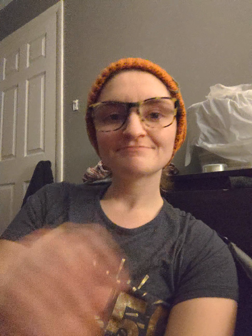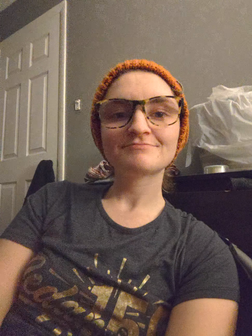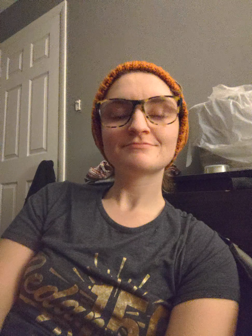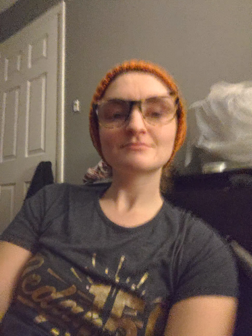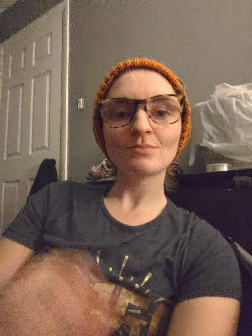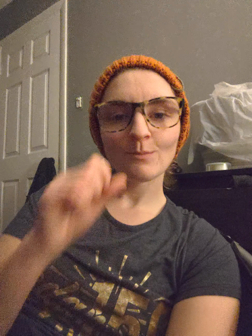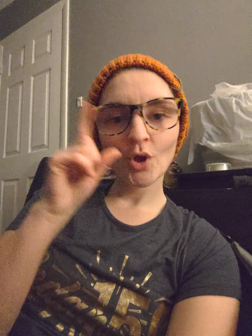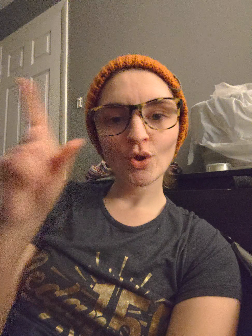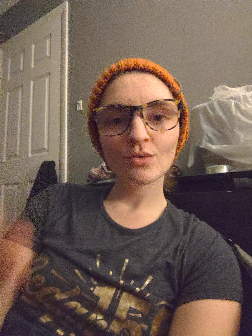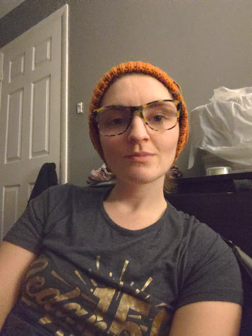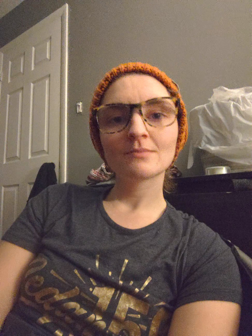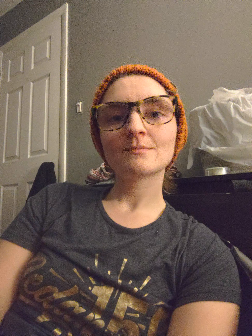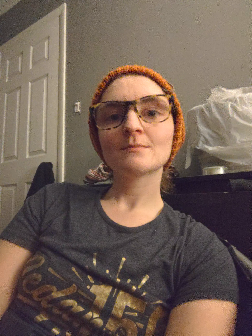wake